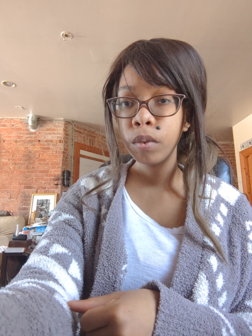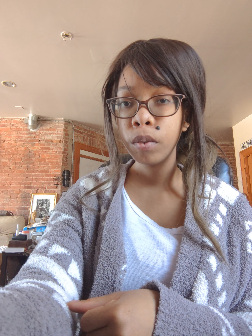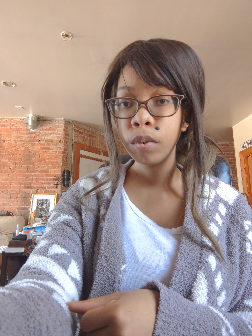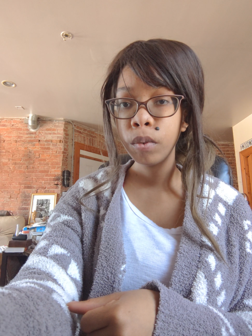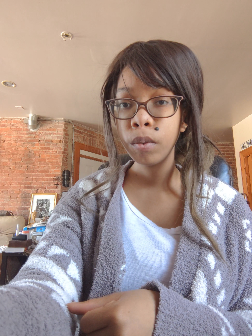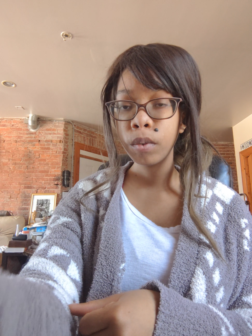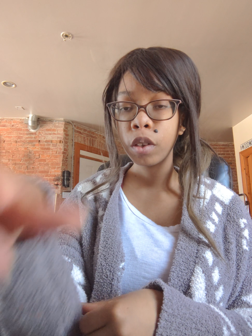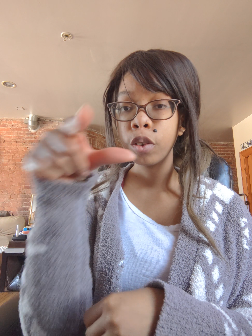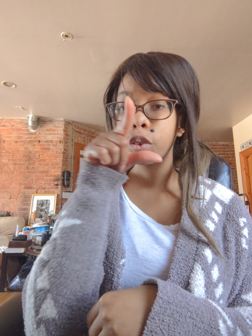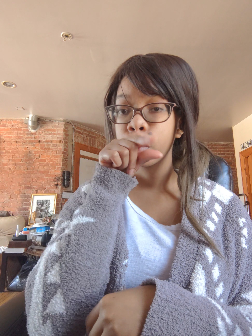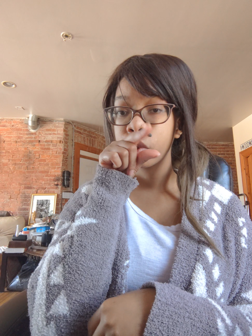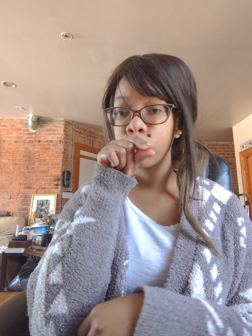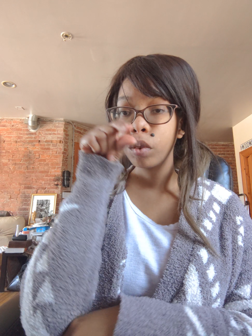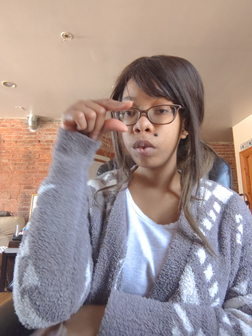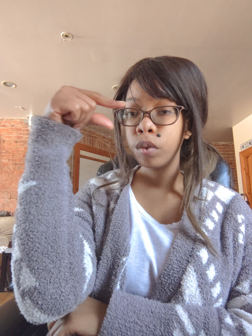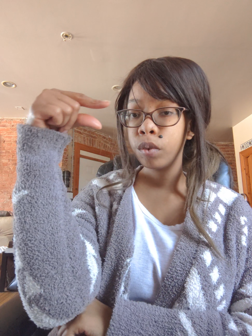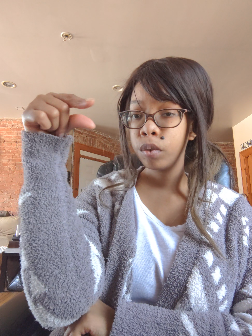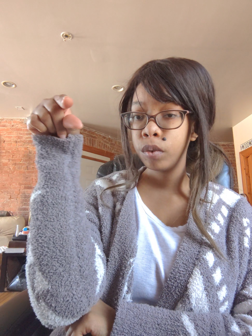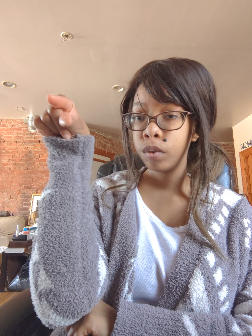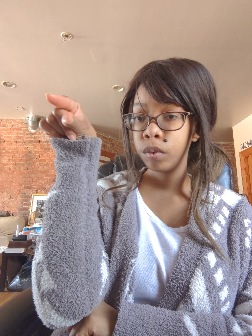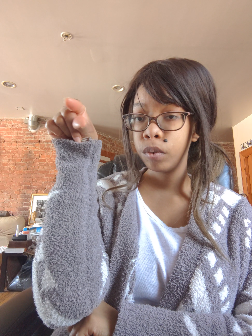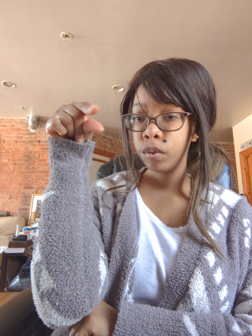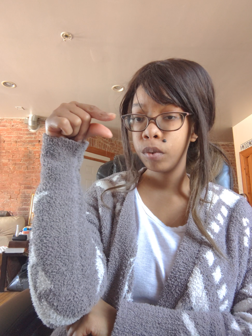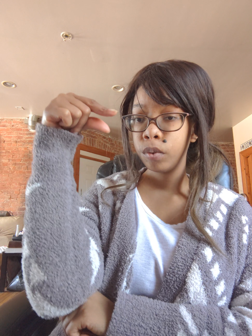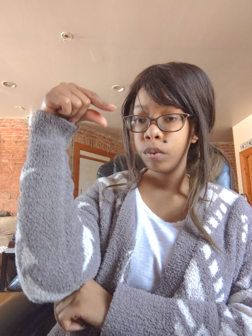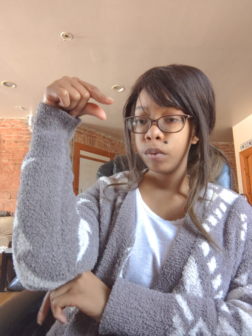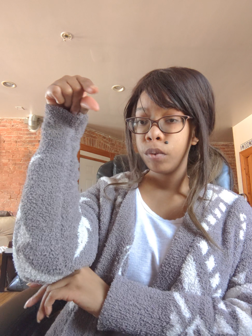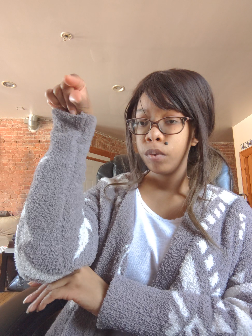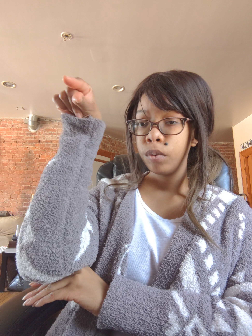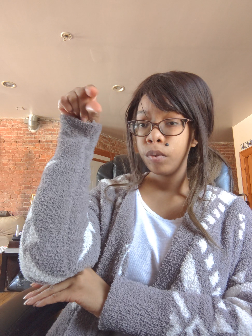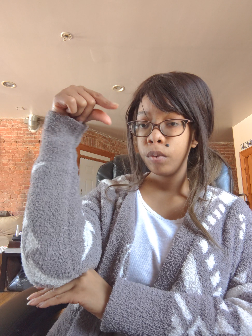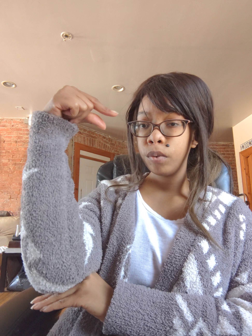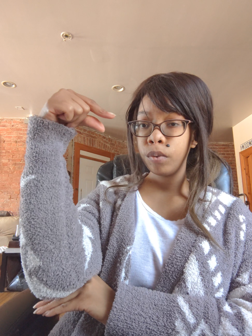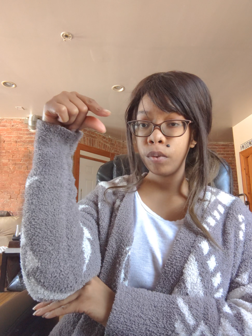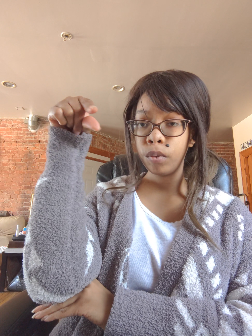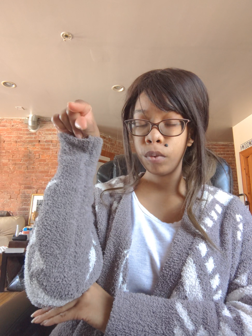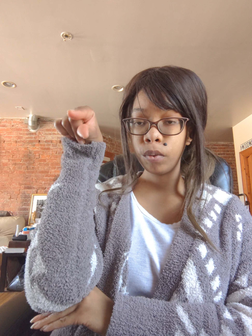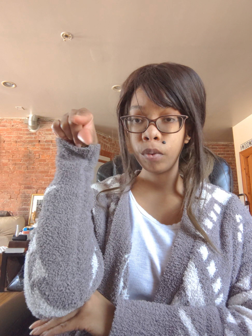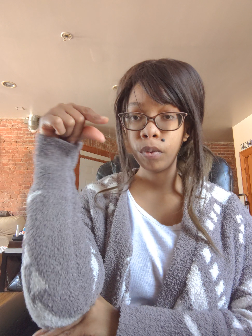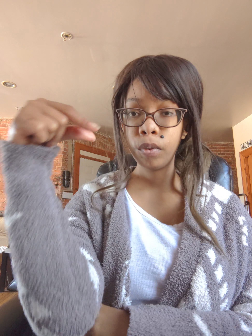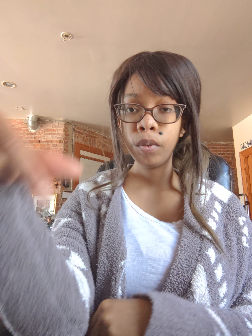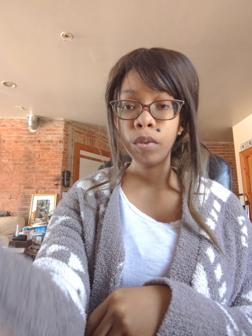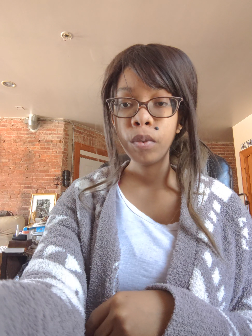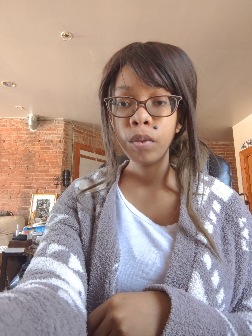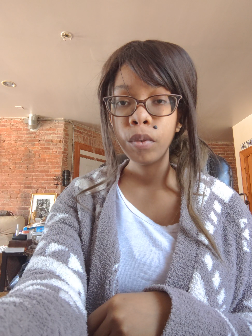goose